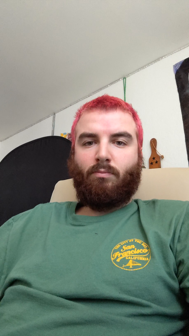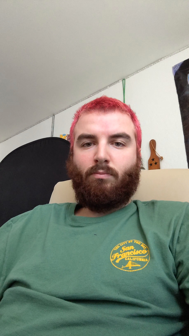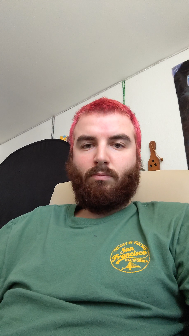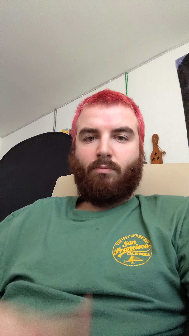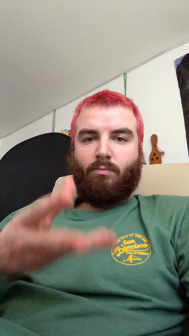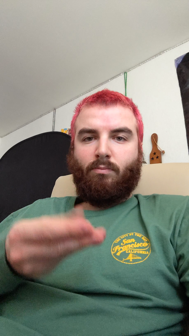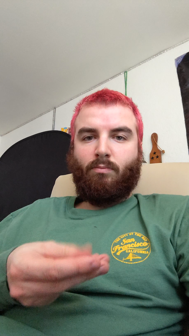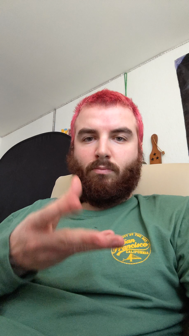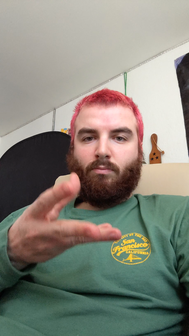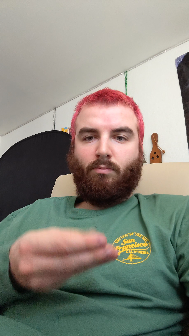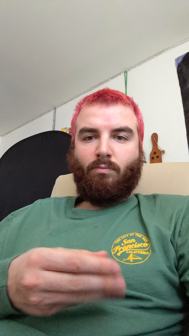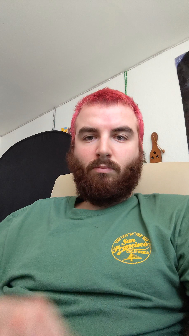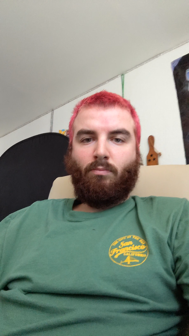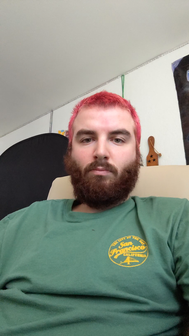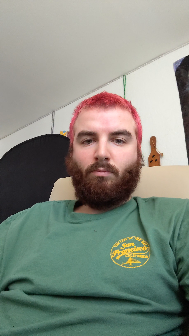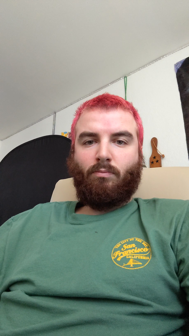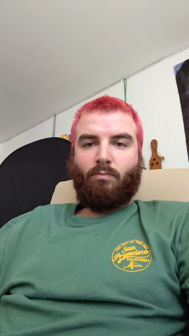gentle